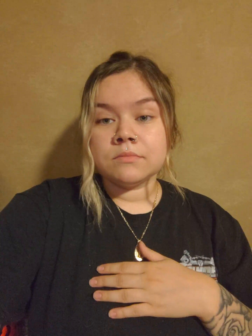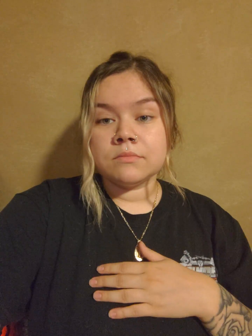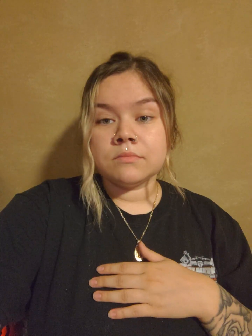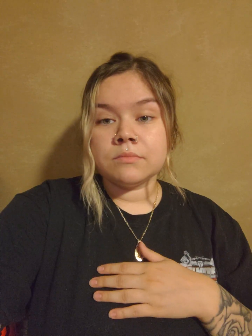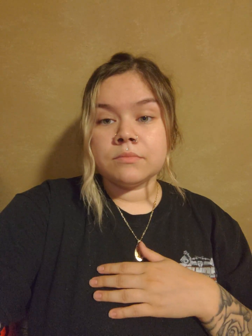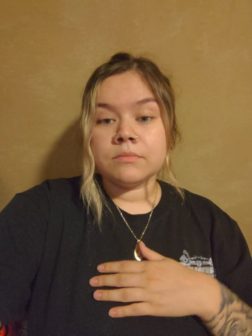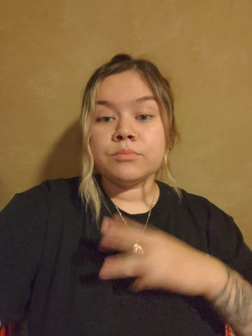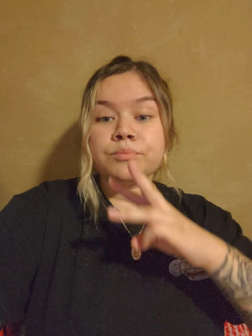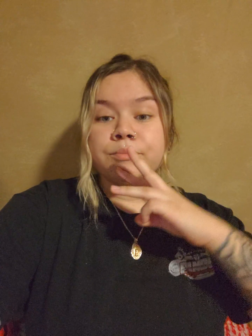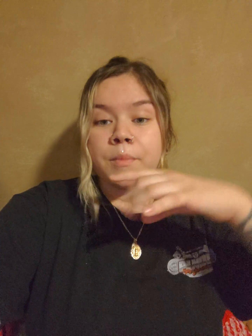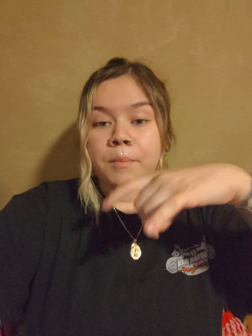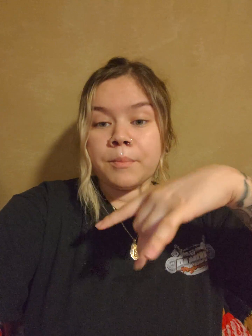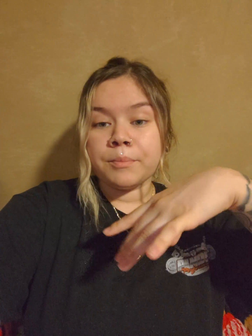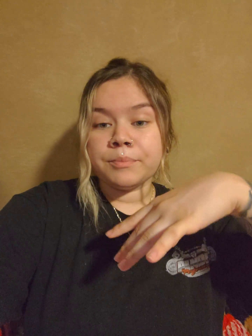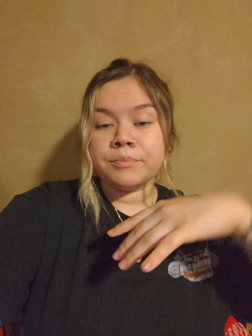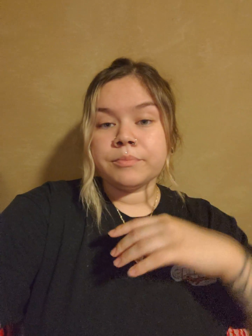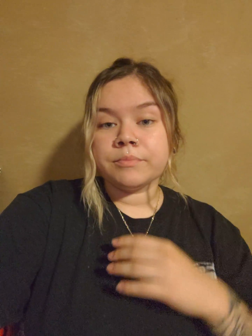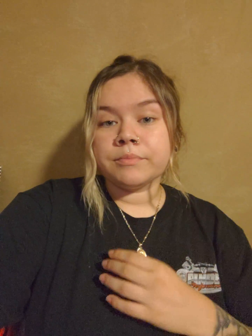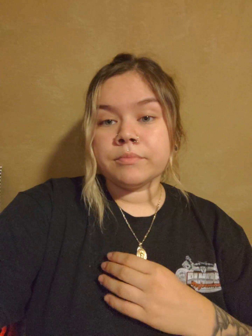melon